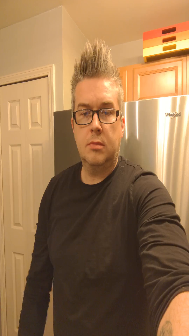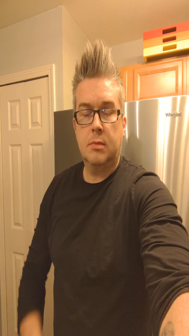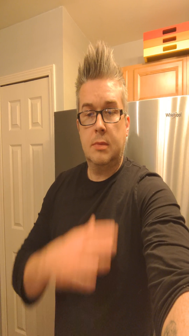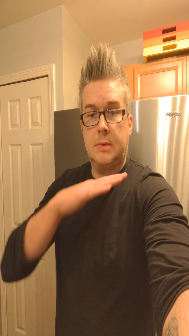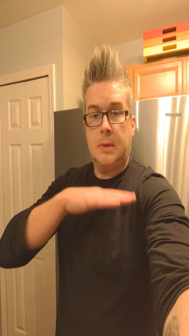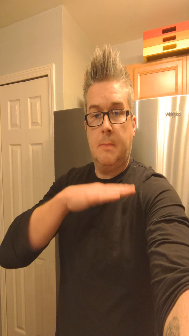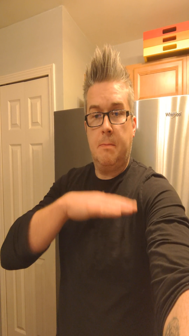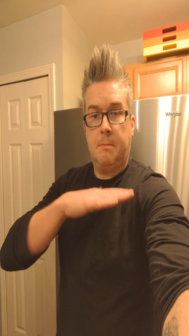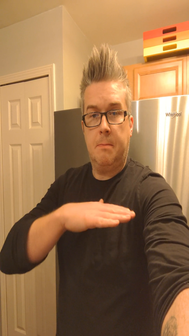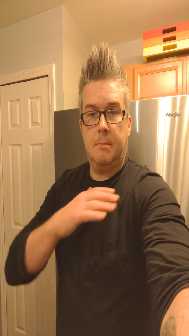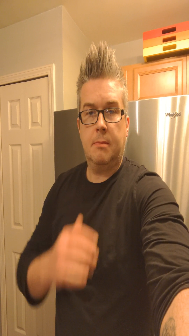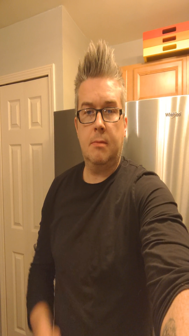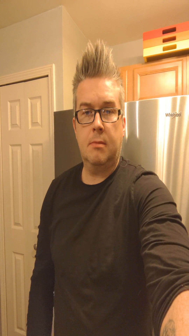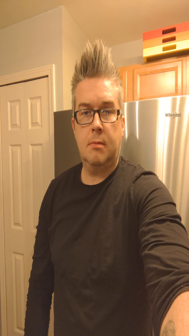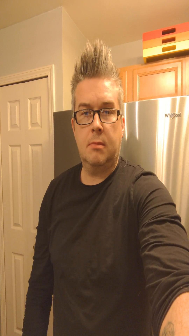table